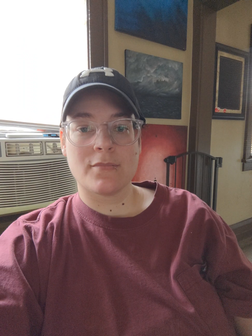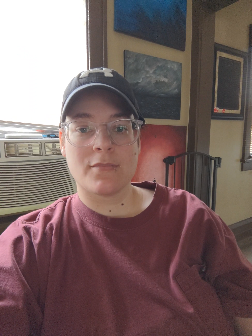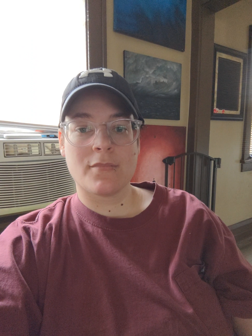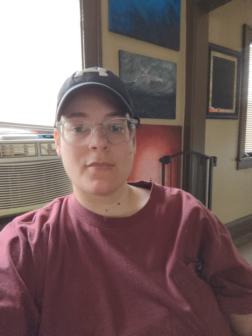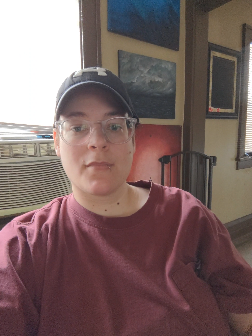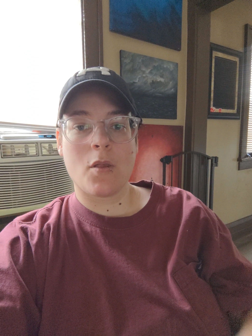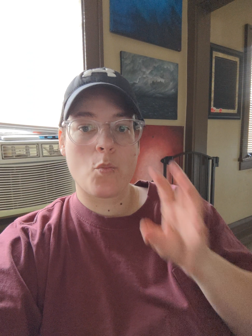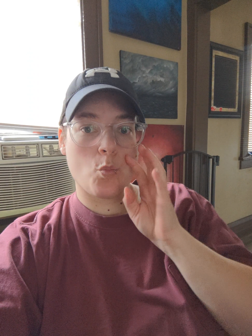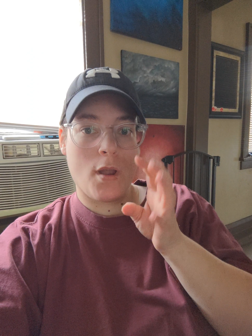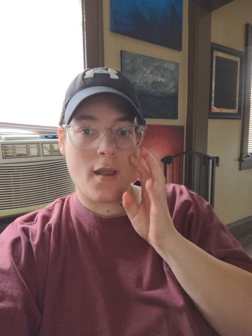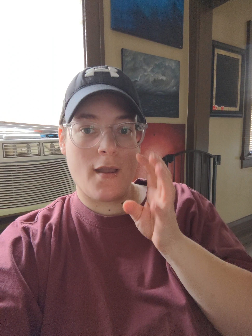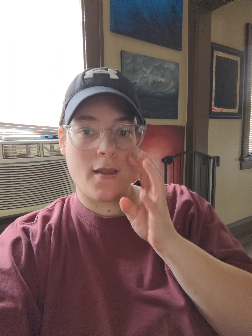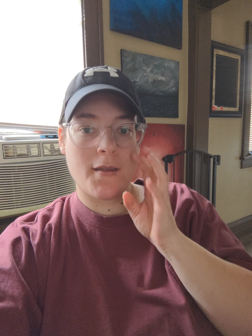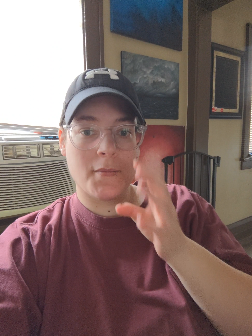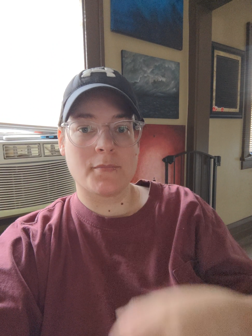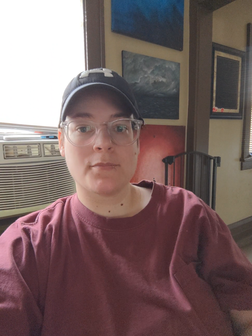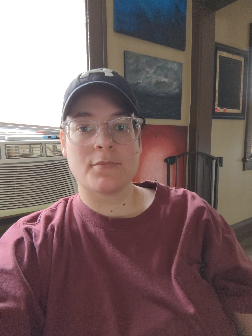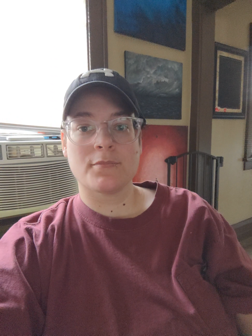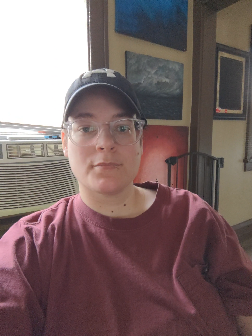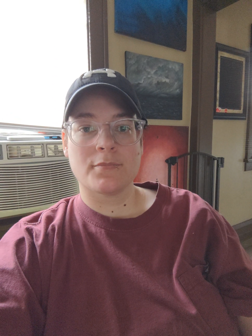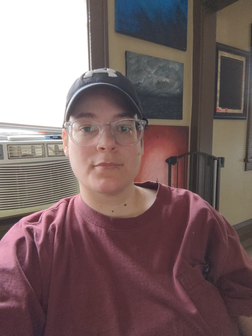cry